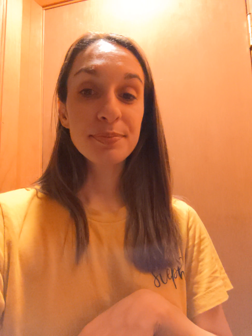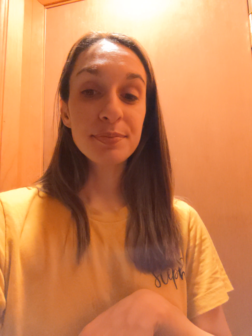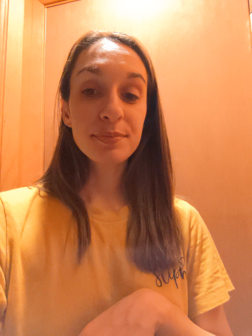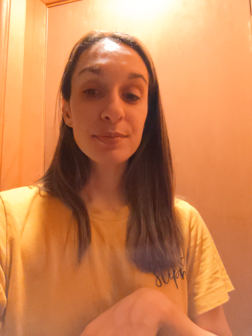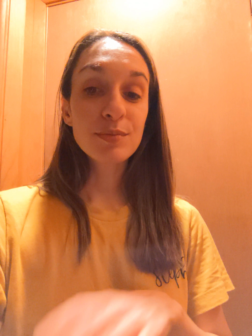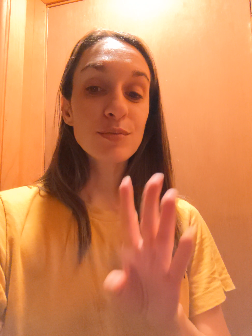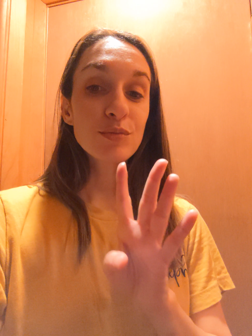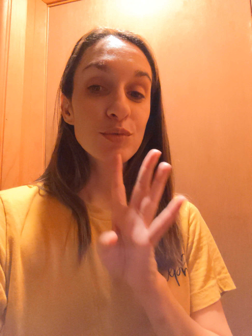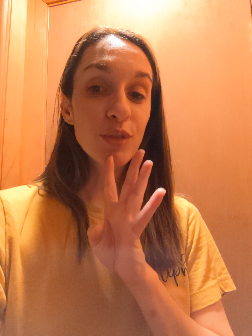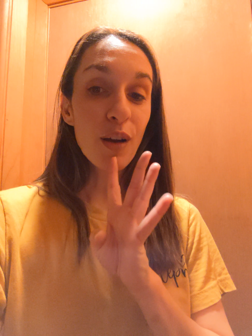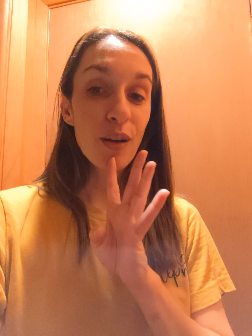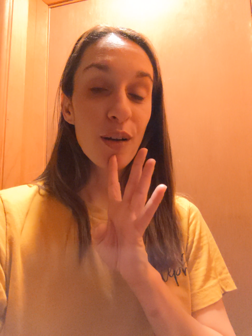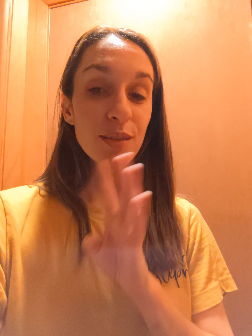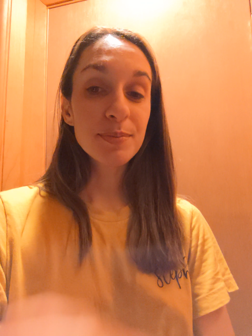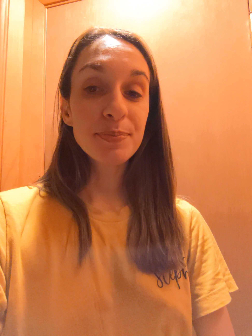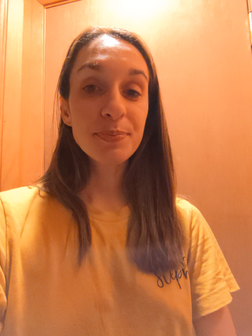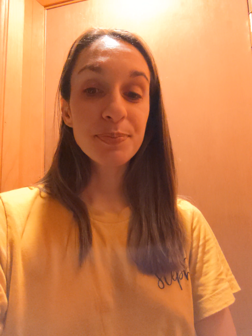talk